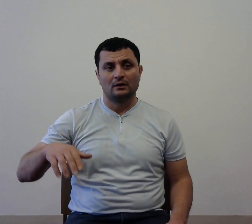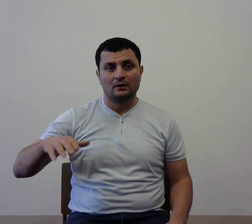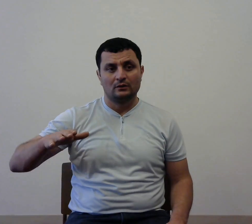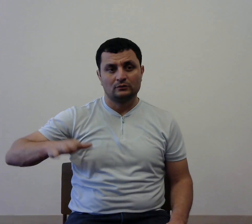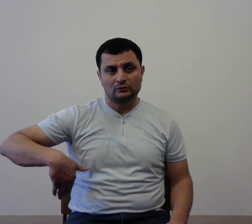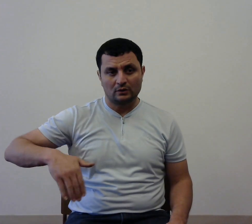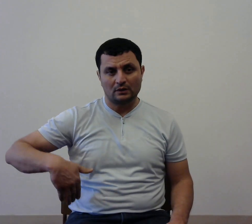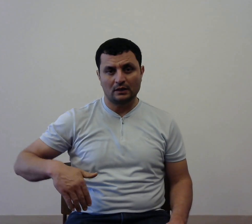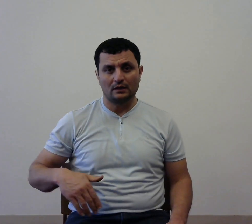sonra